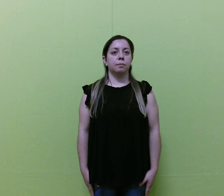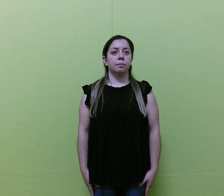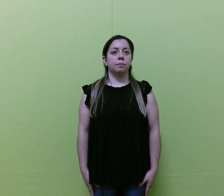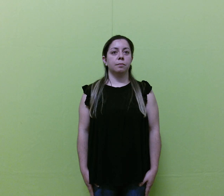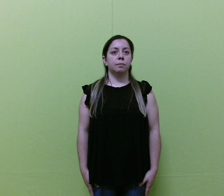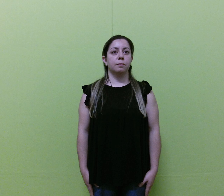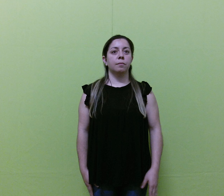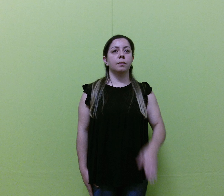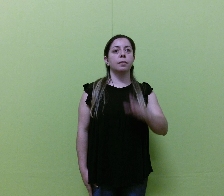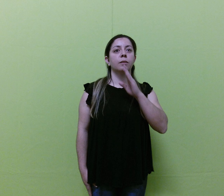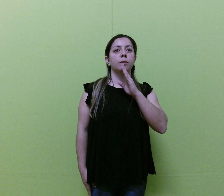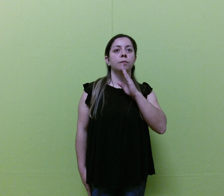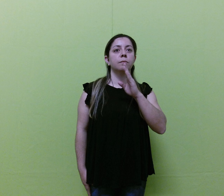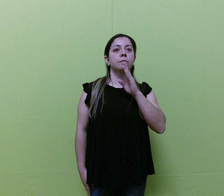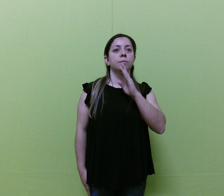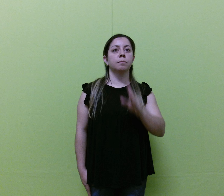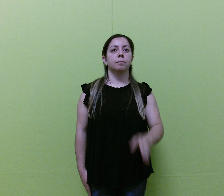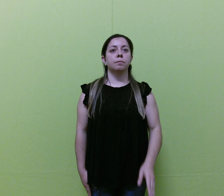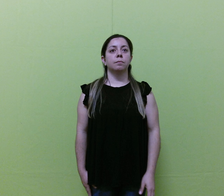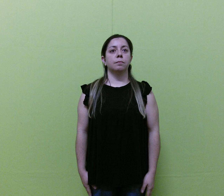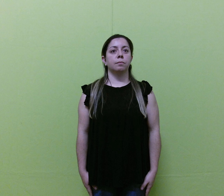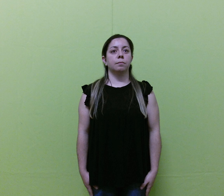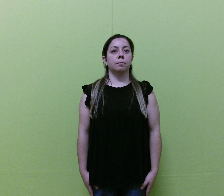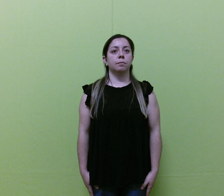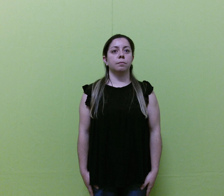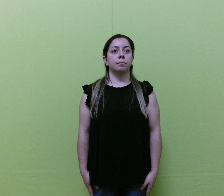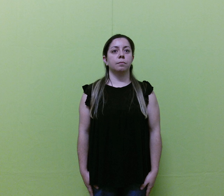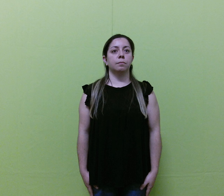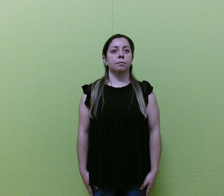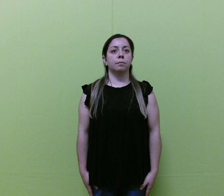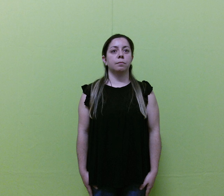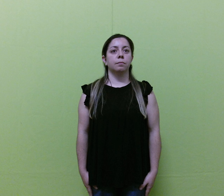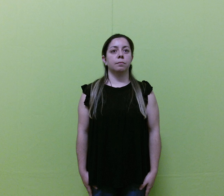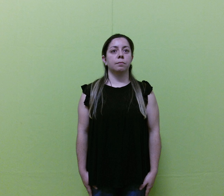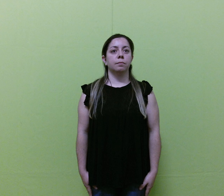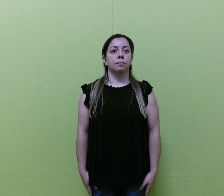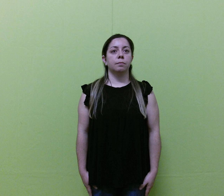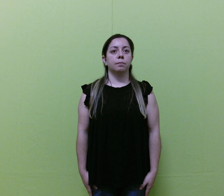conhecer